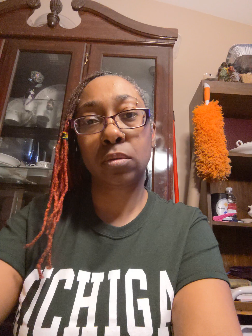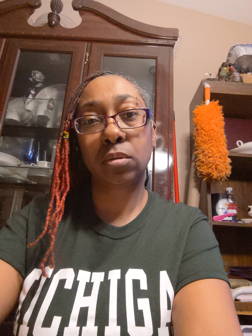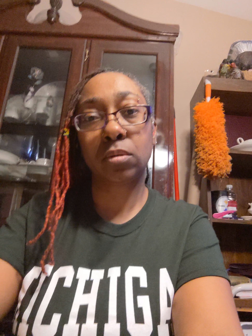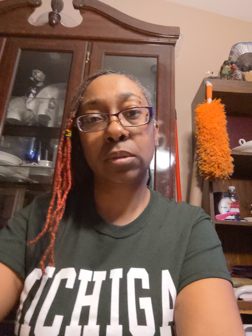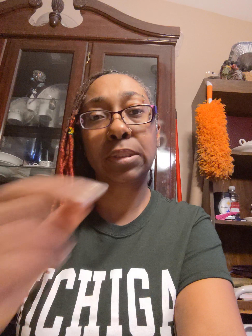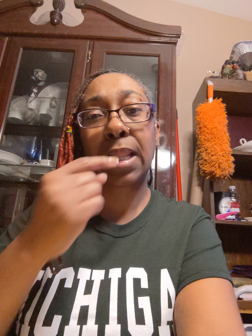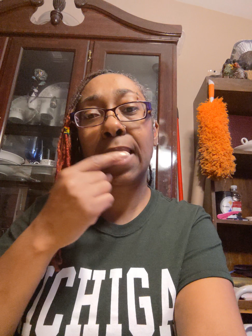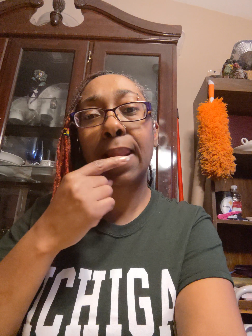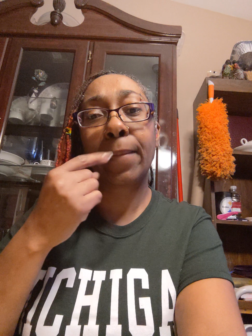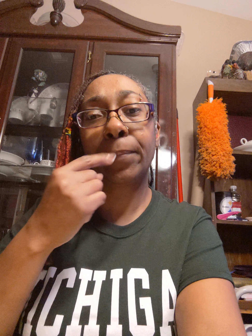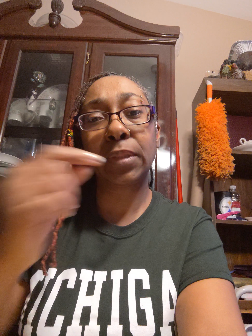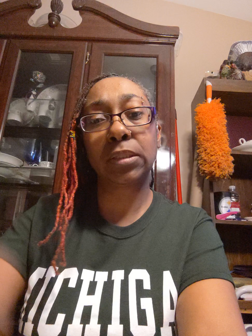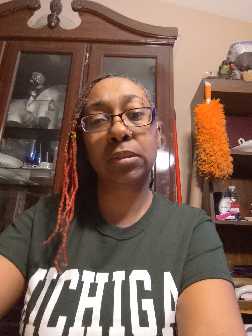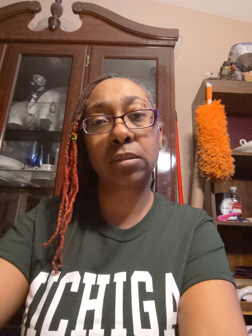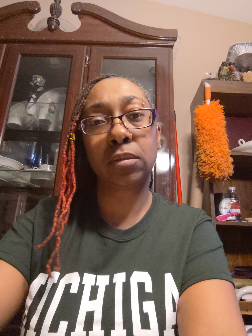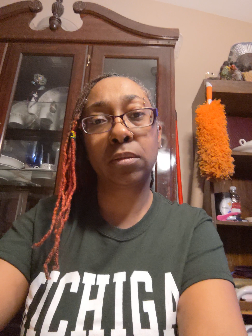lips